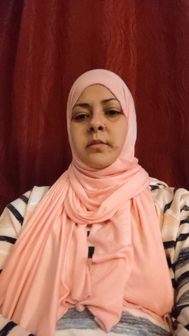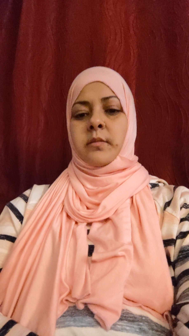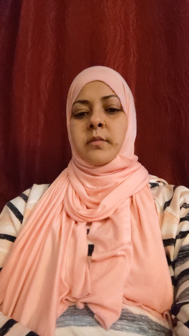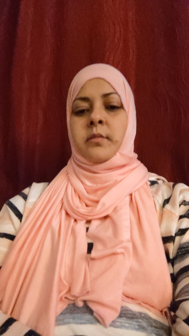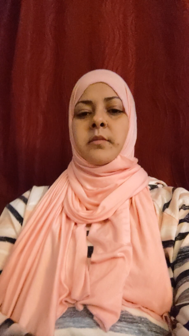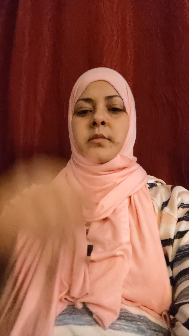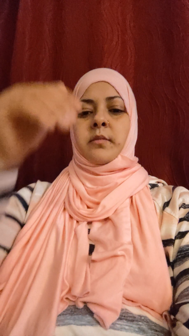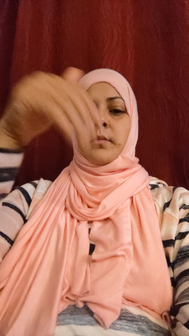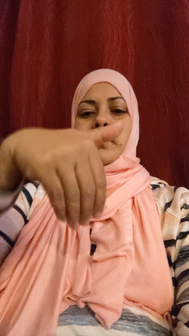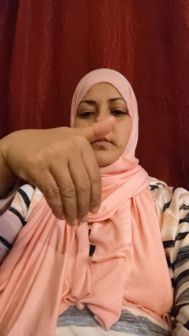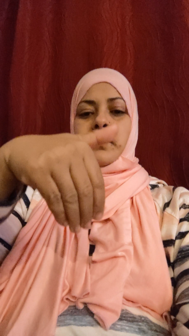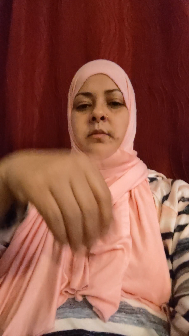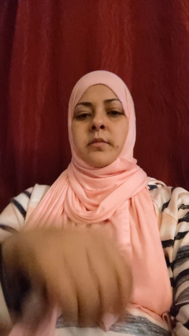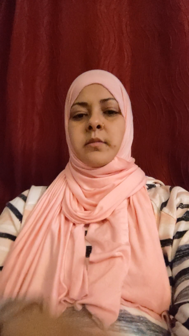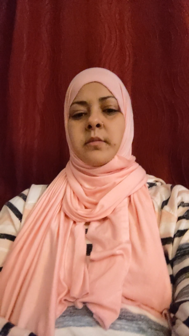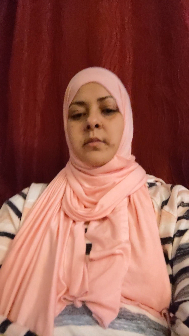night night